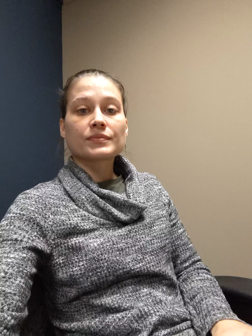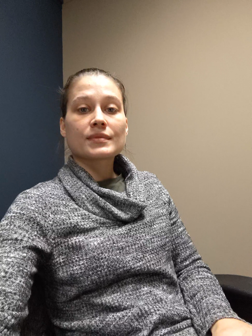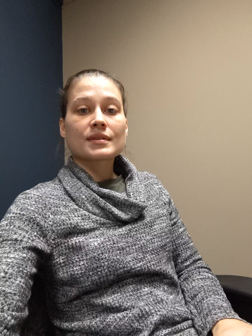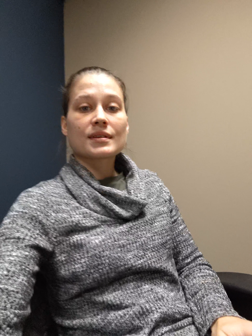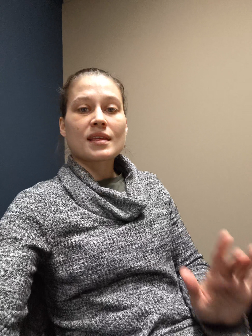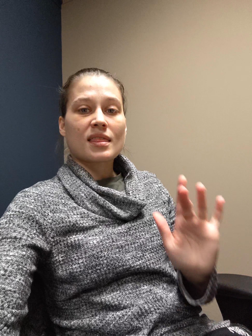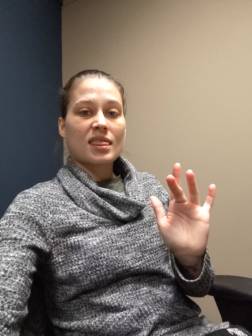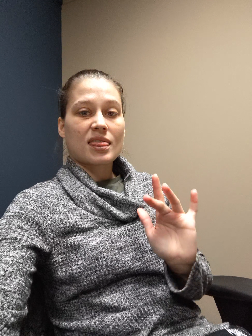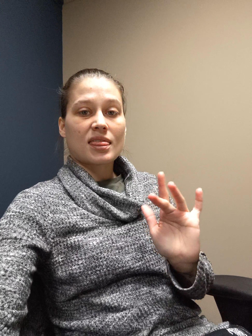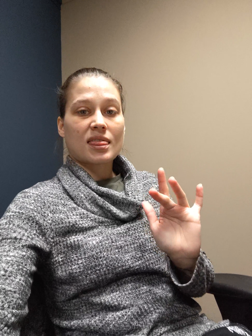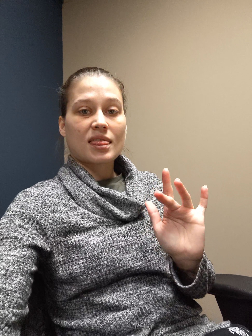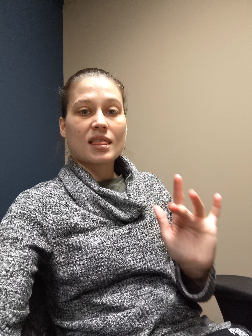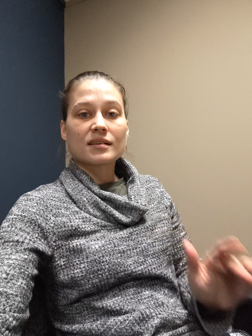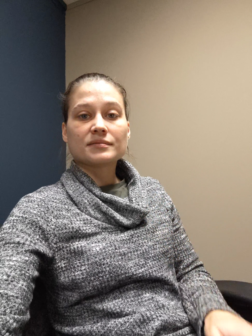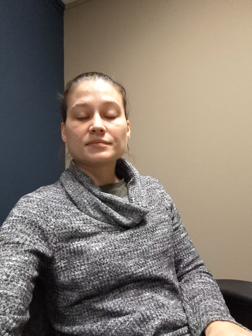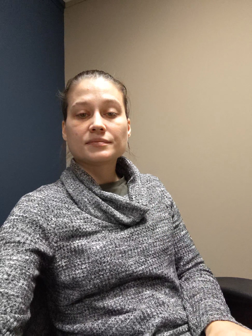yucky